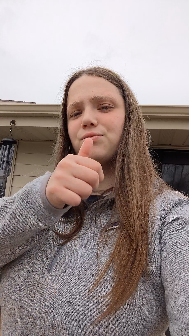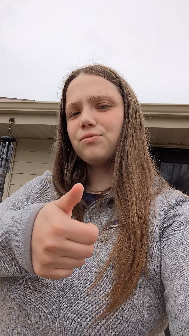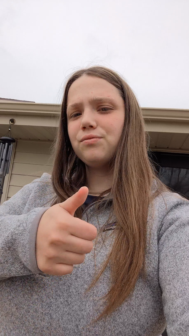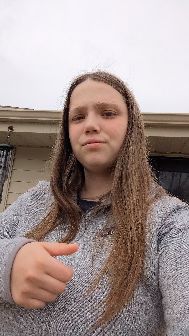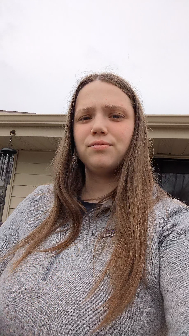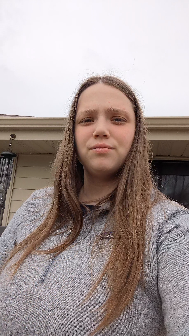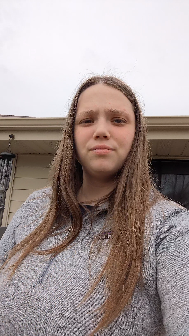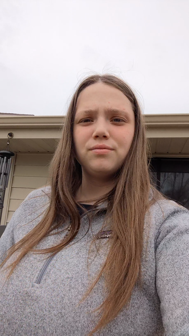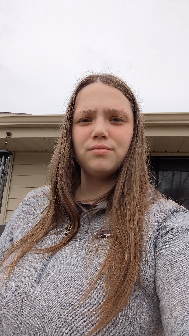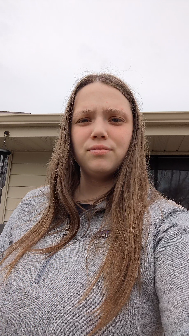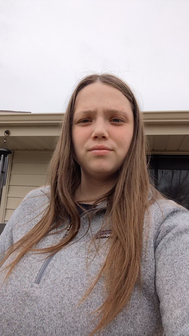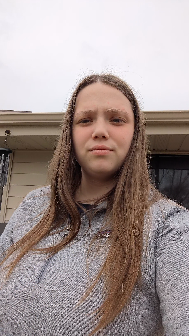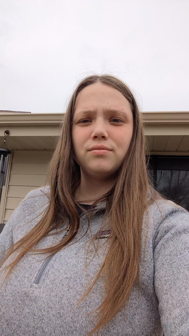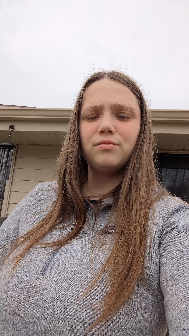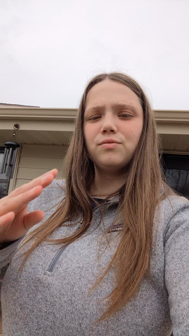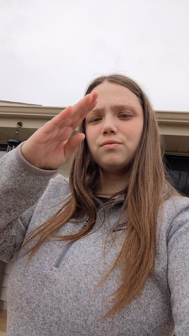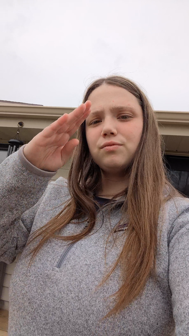roof